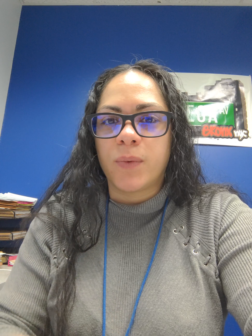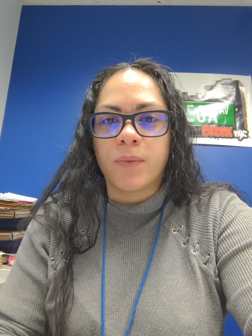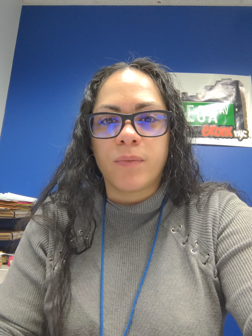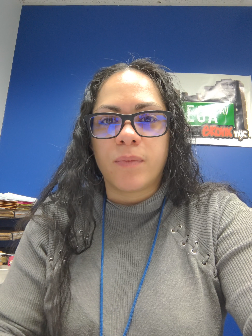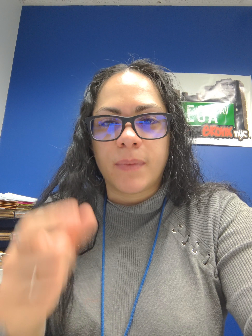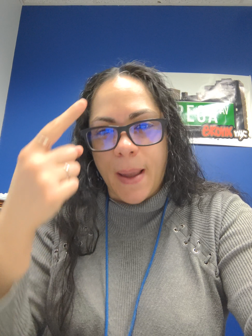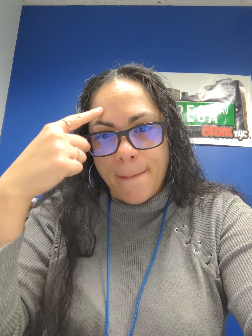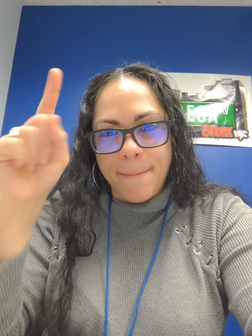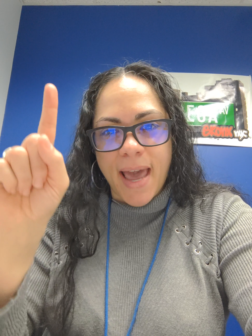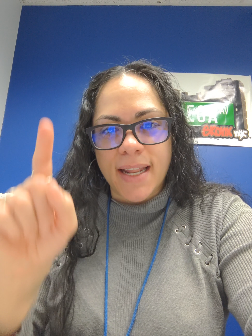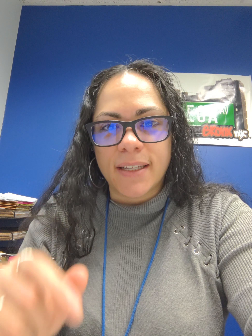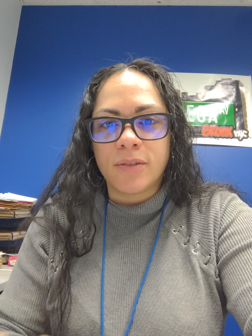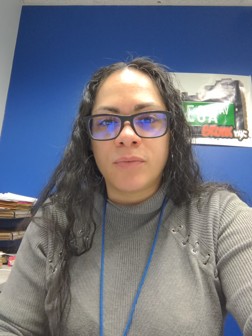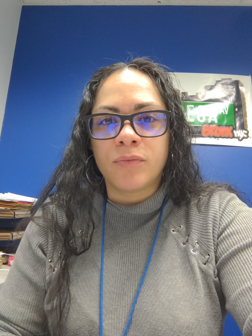penny